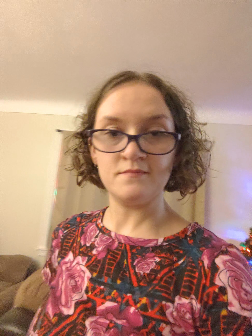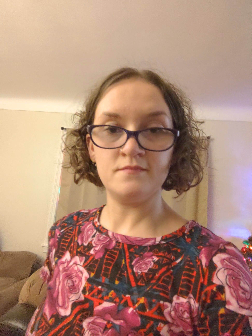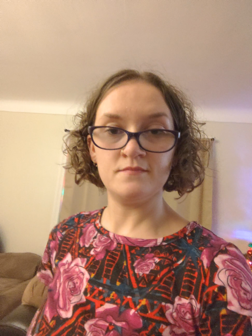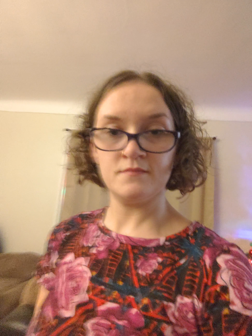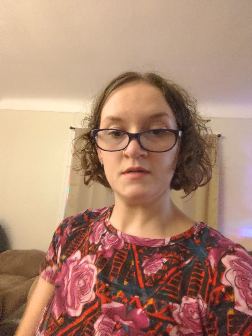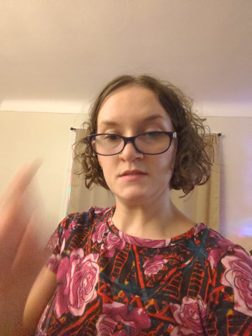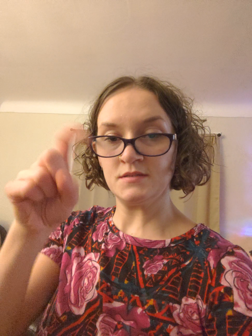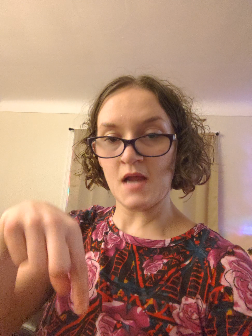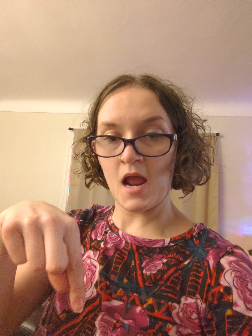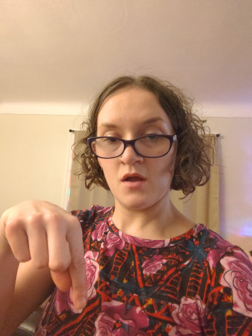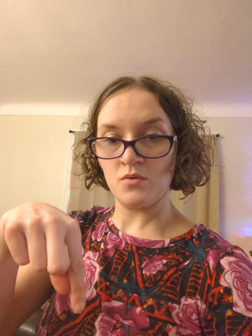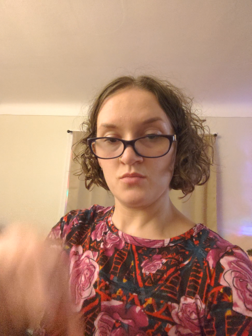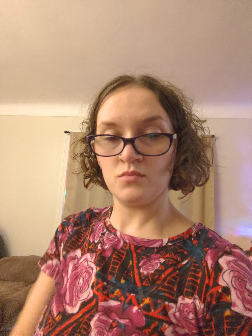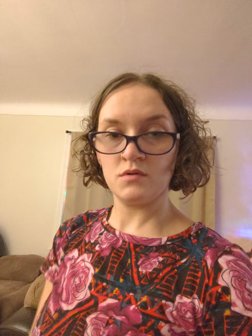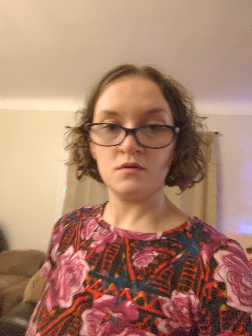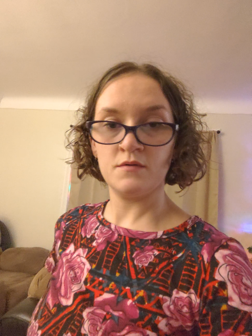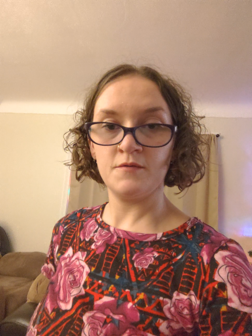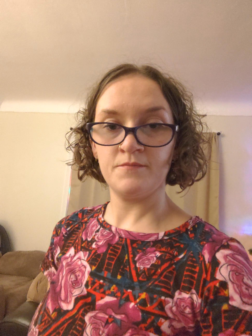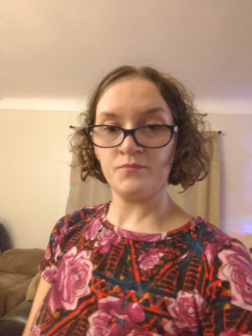down